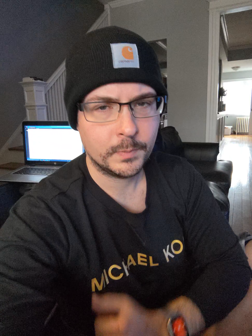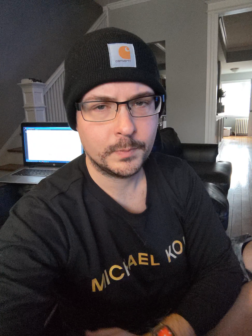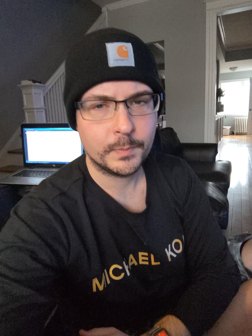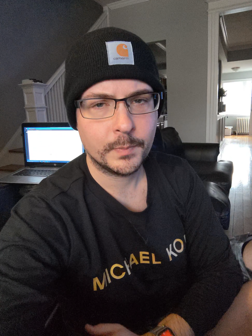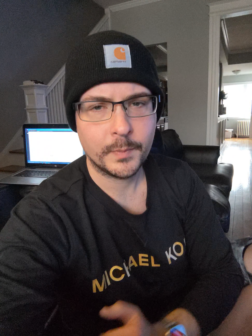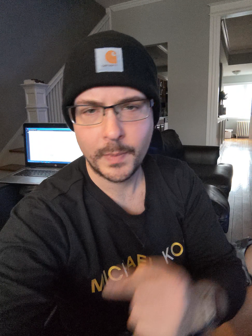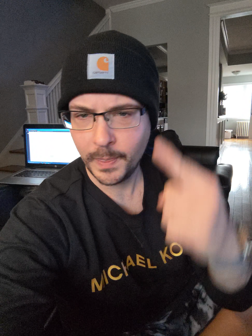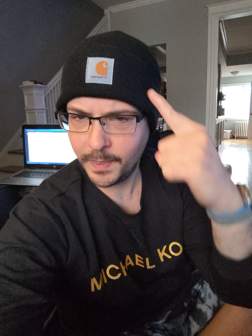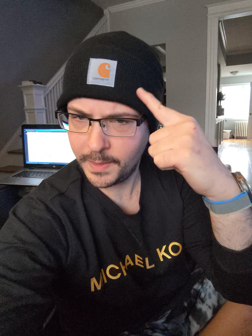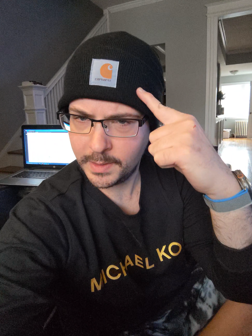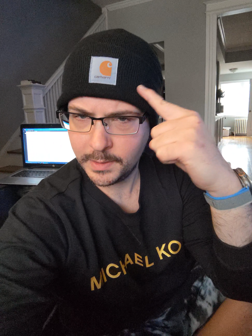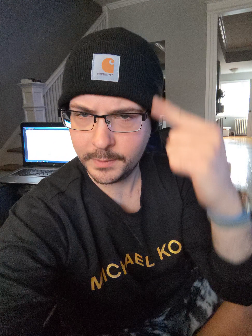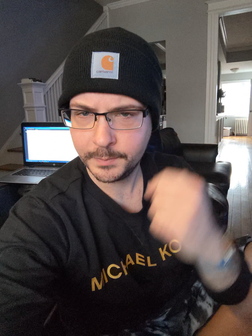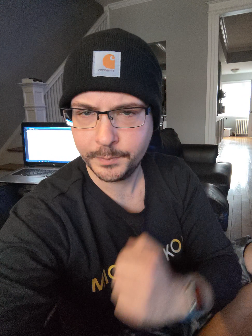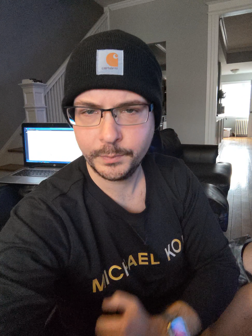think